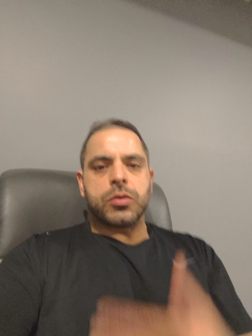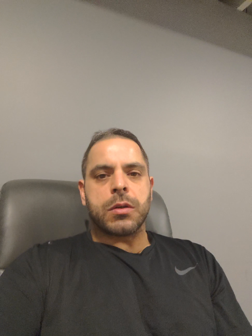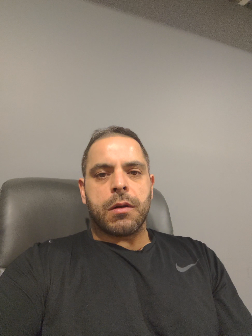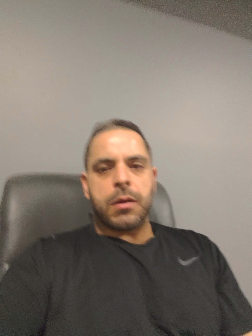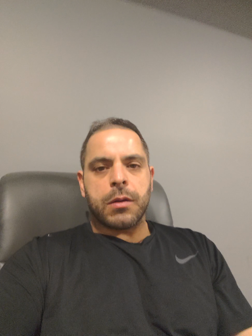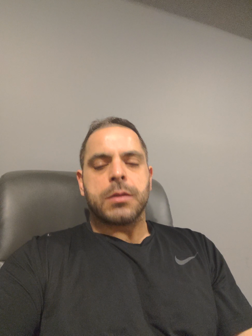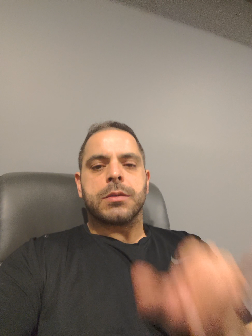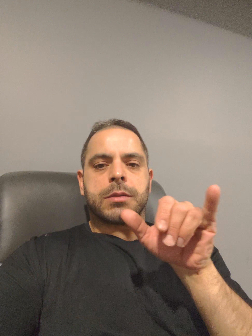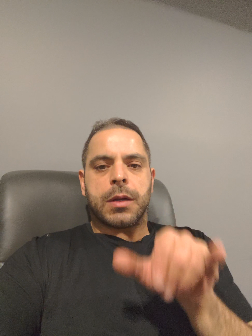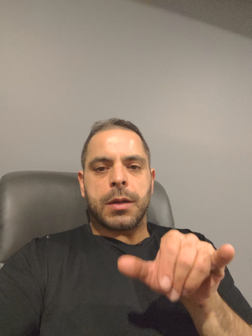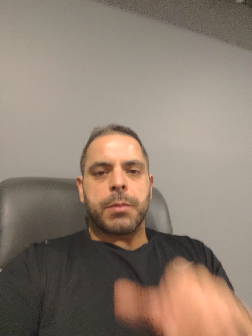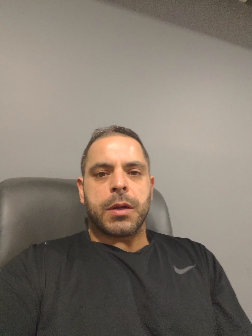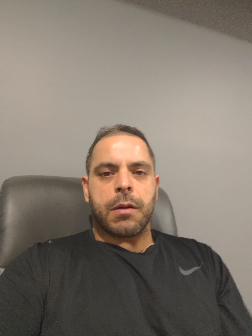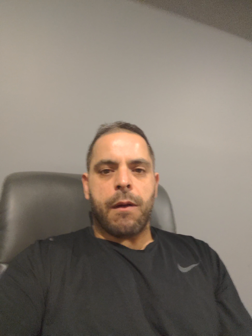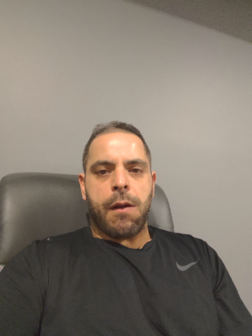same